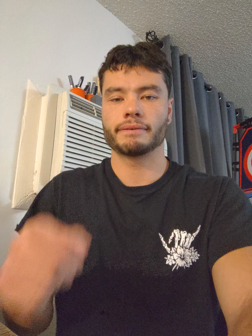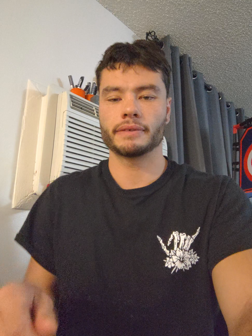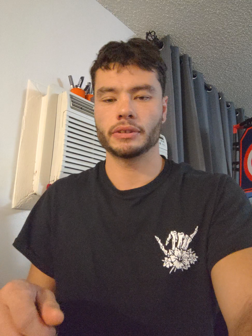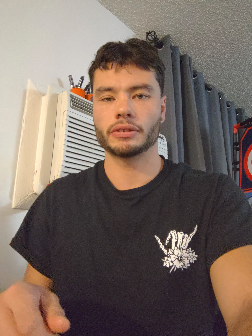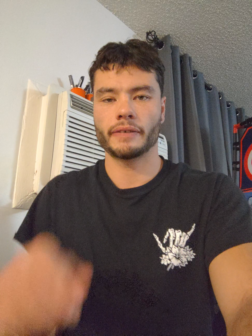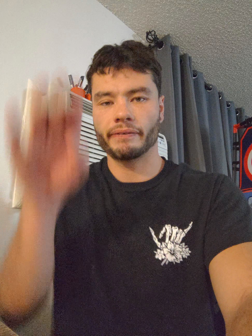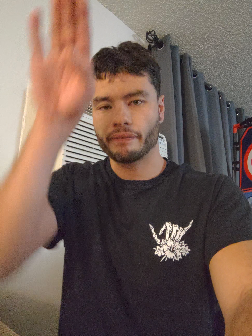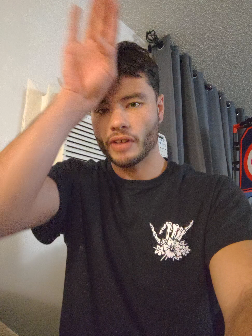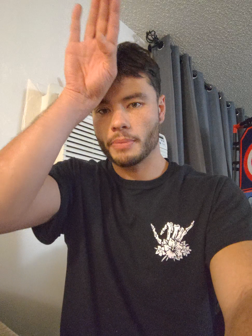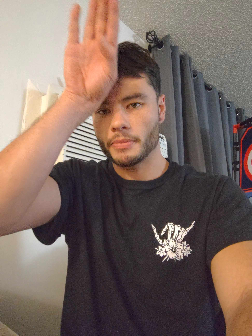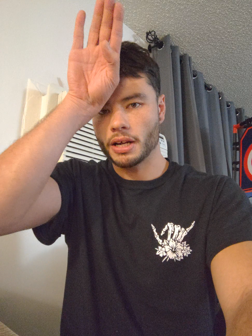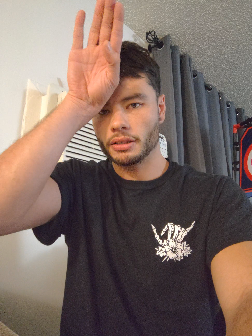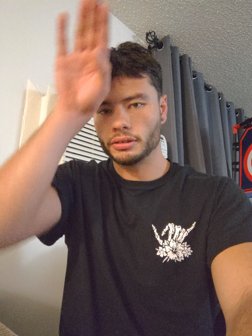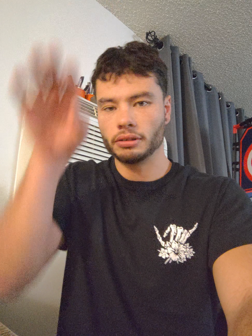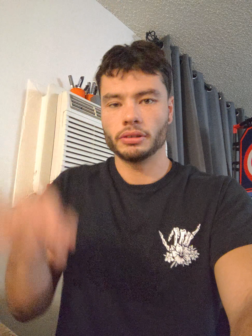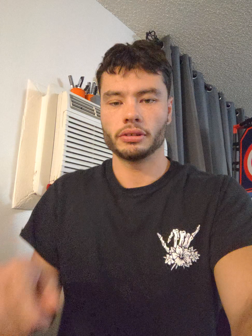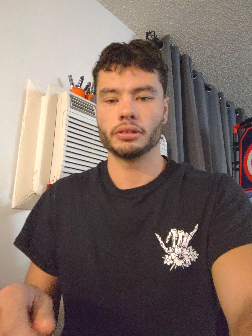fireman